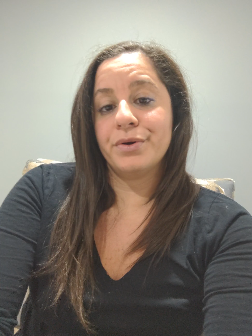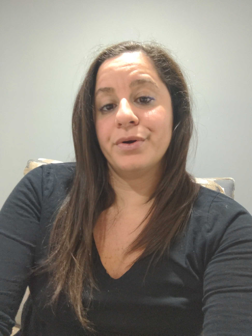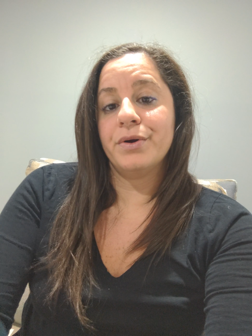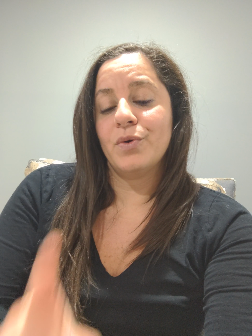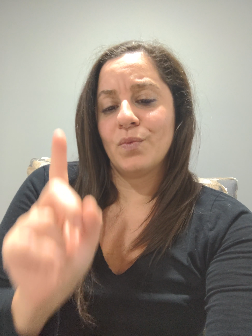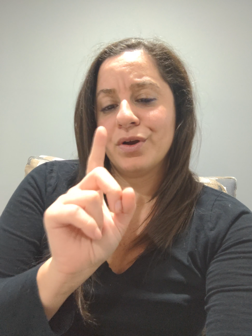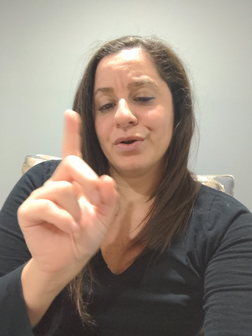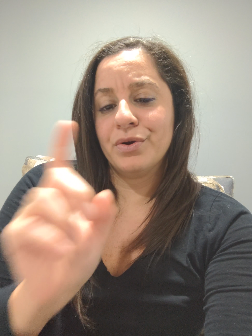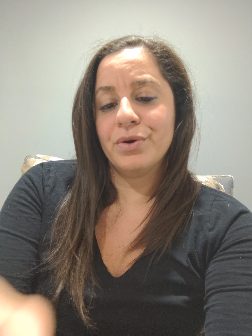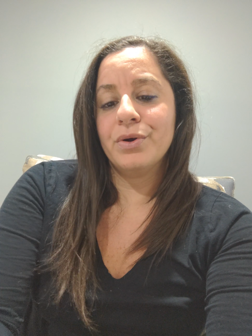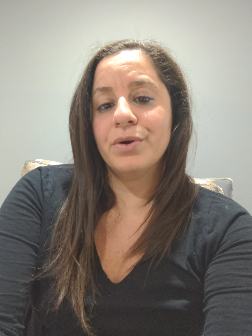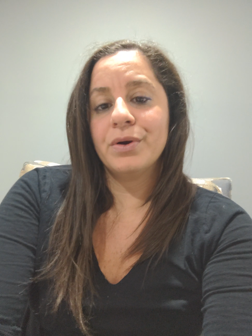where